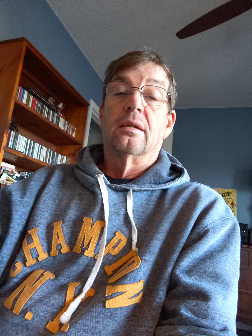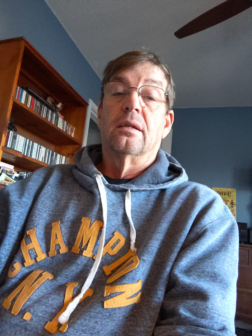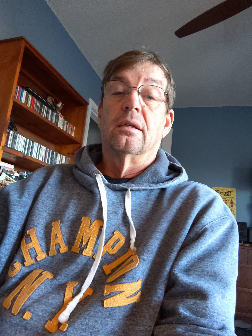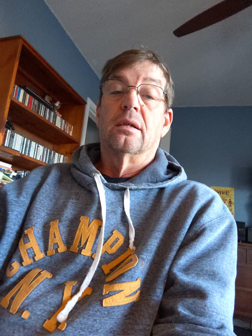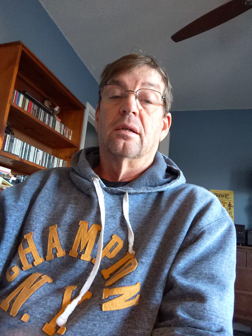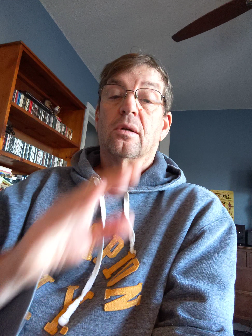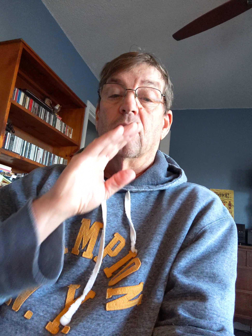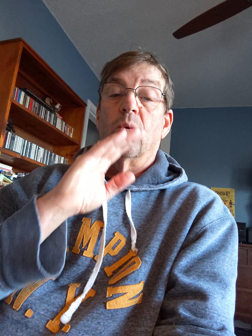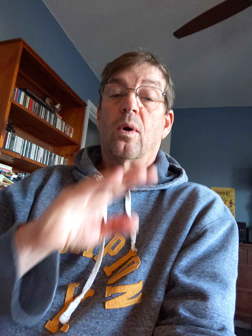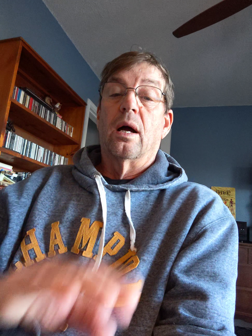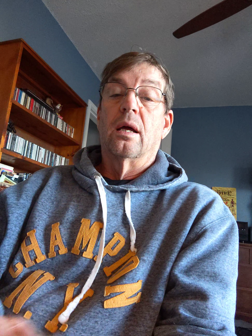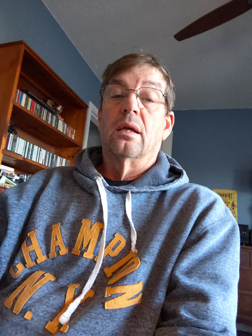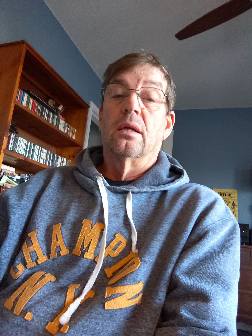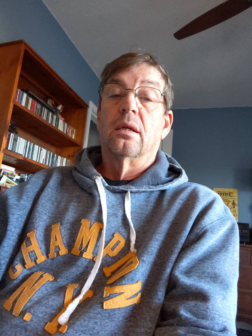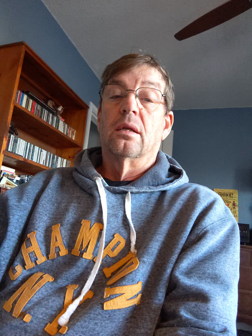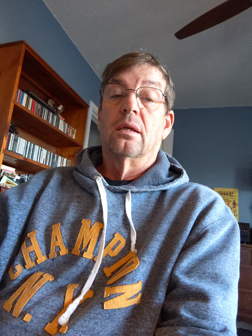quiet